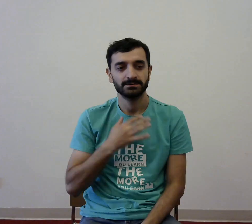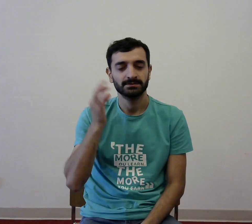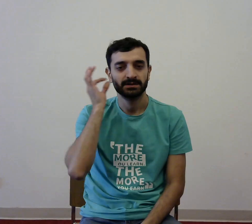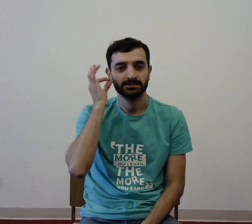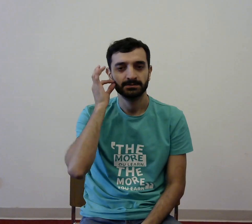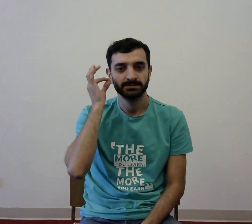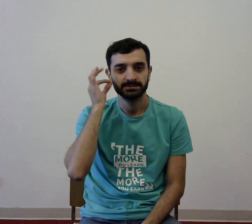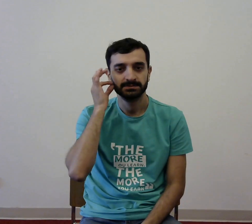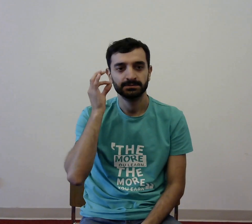həkim